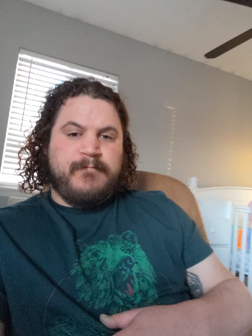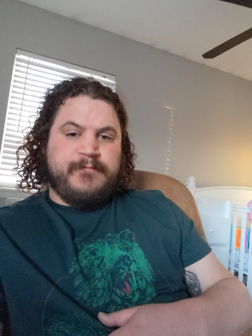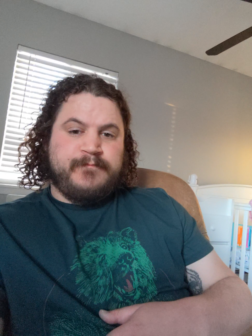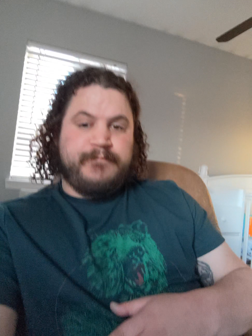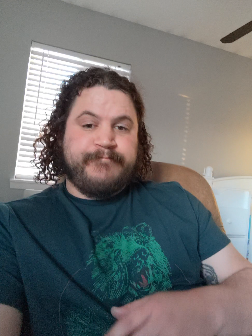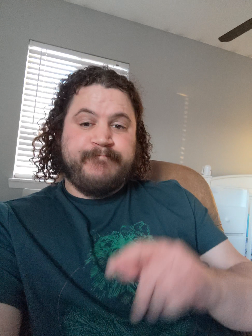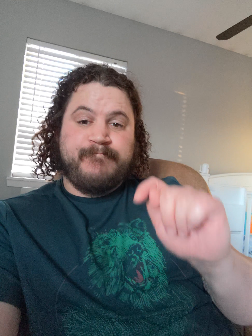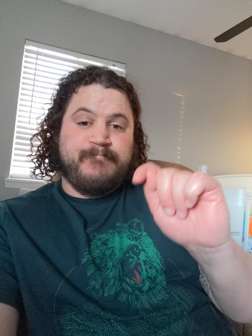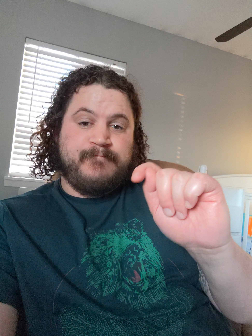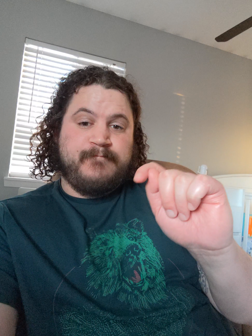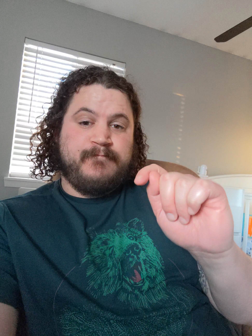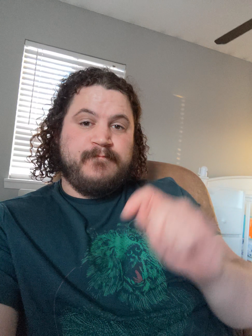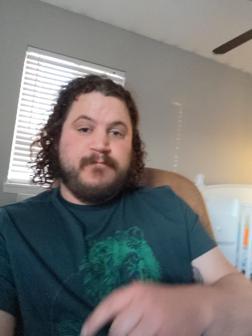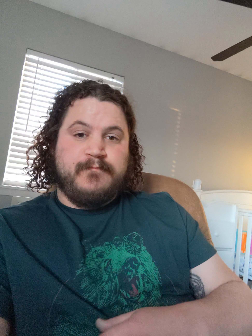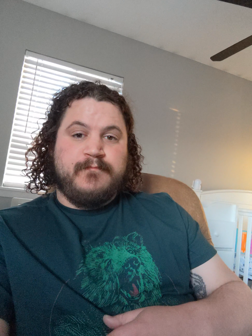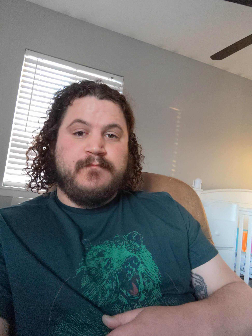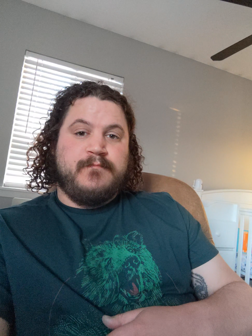potty